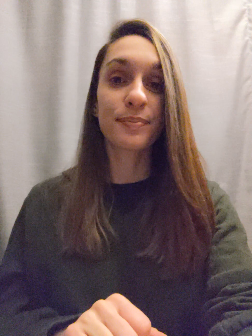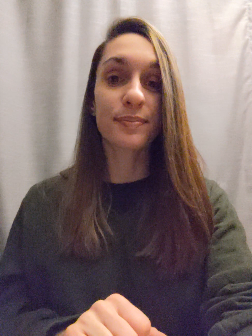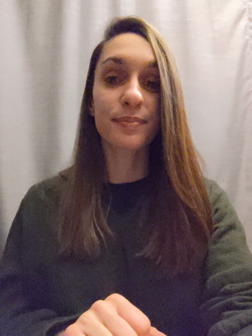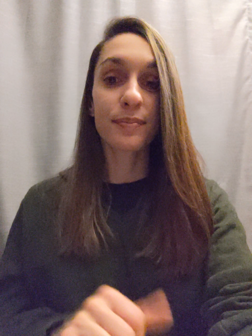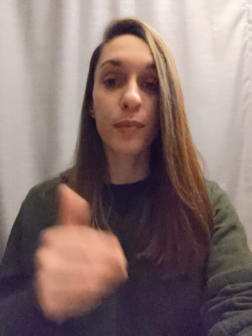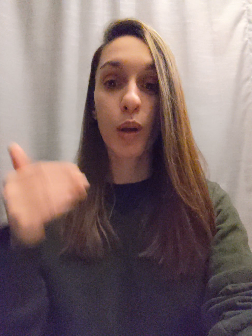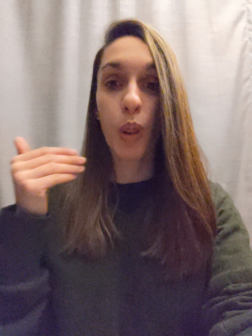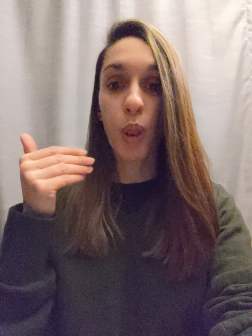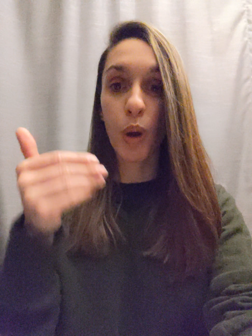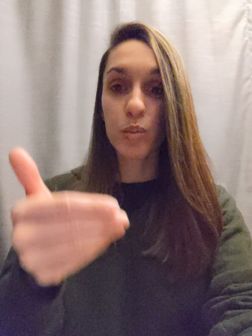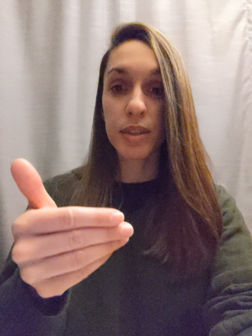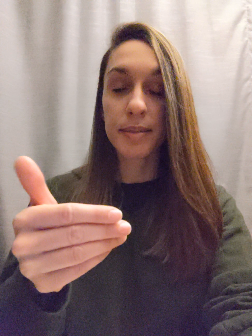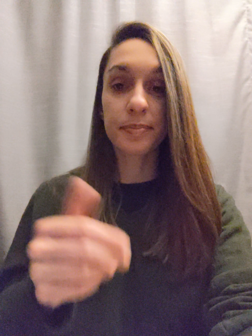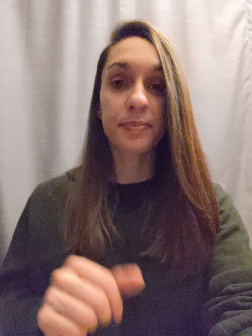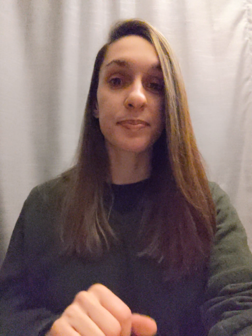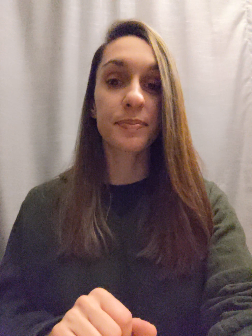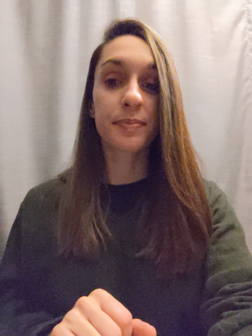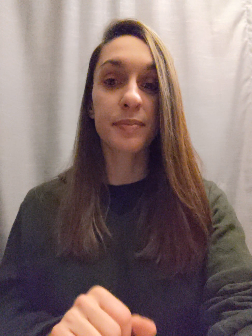close